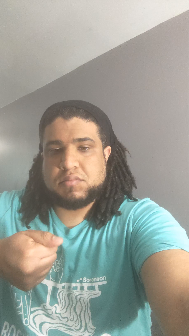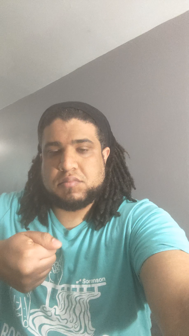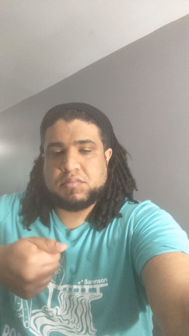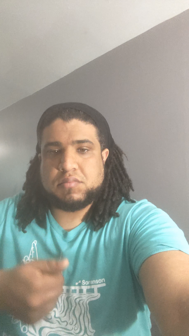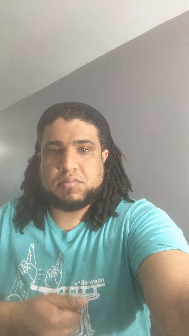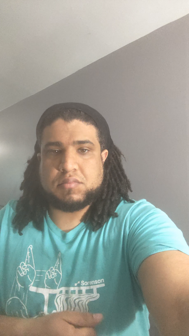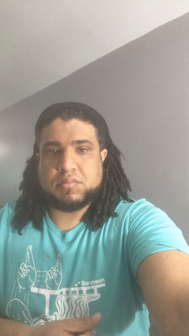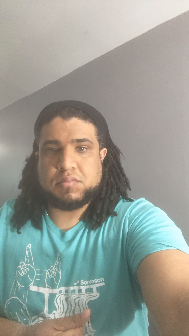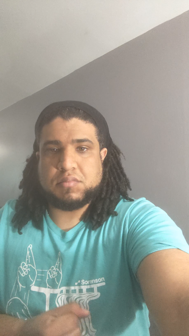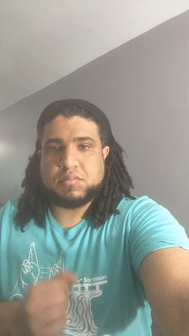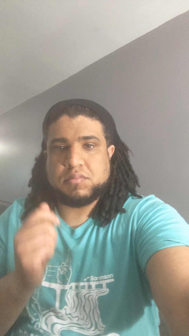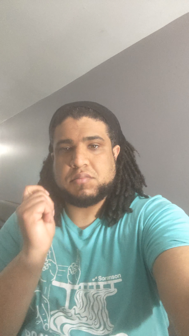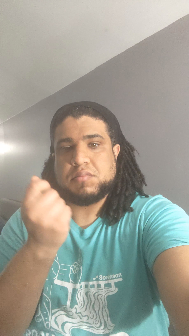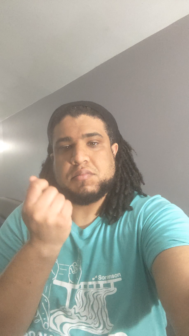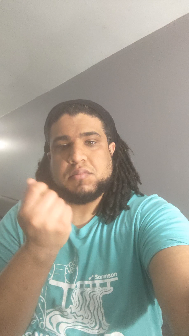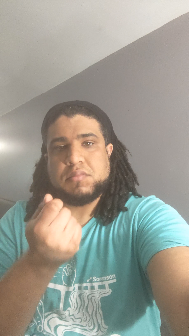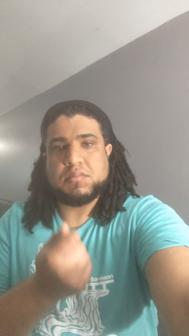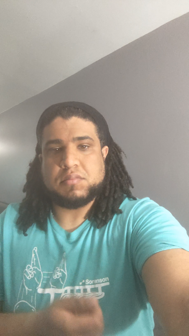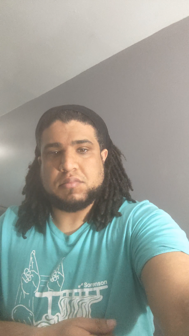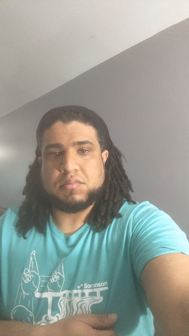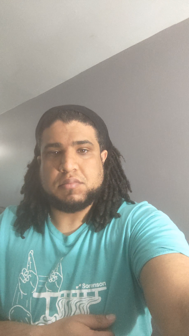bat